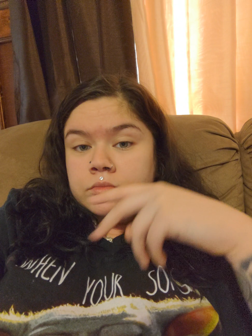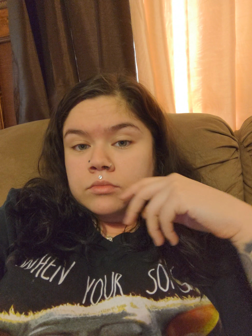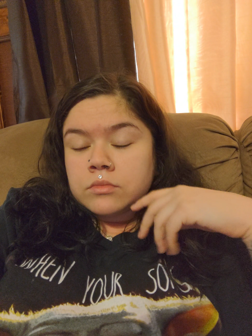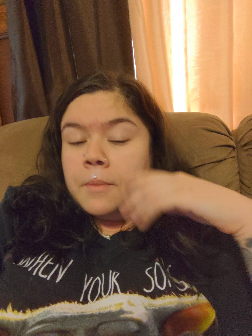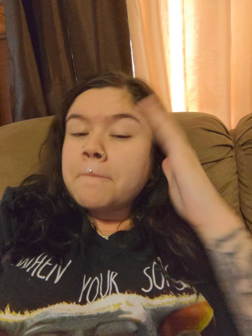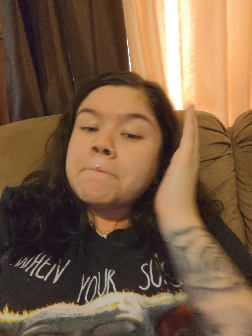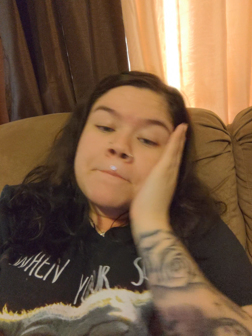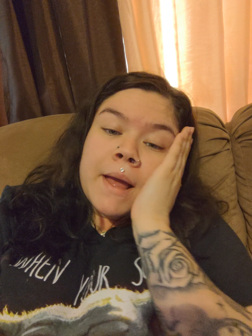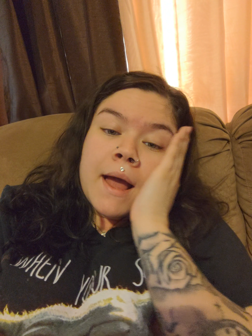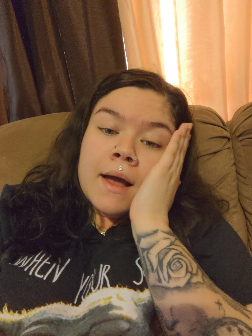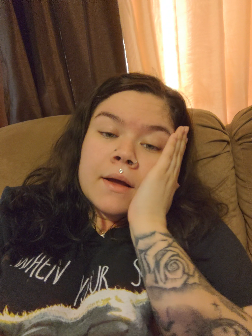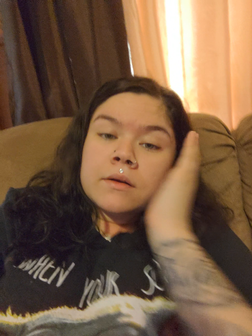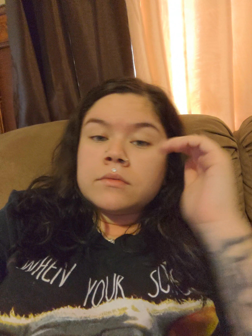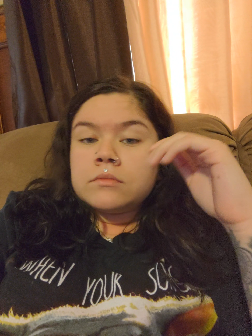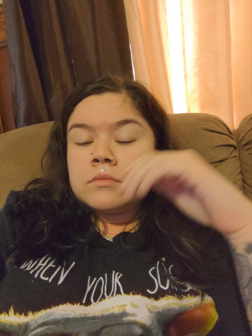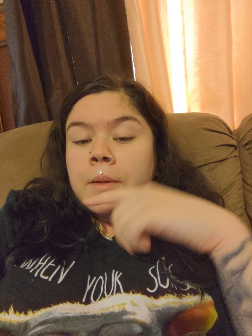bed